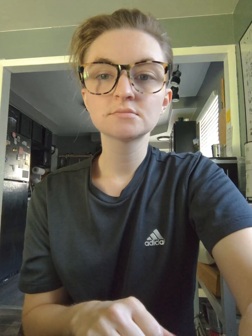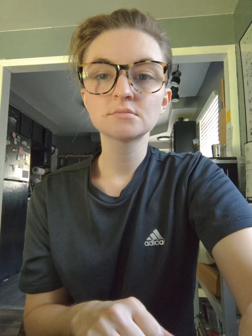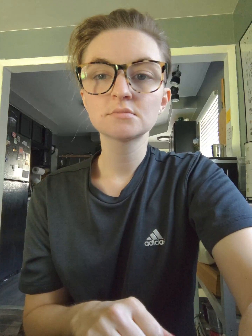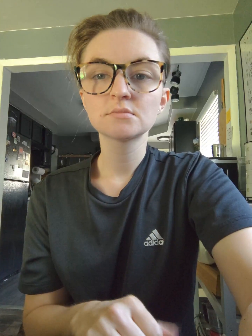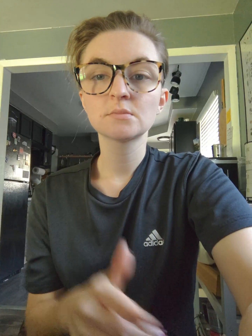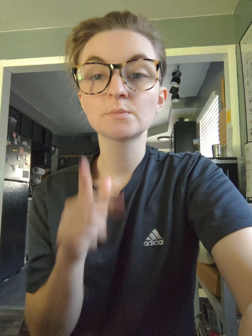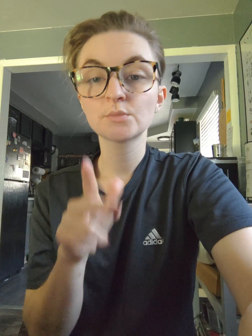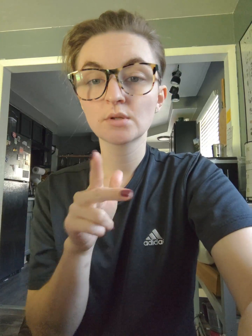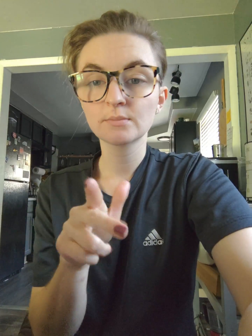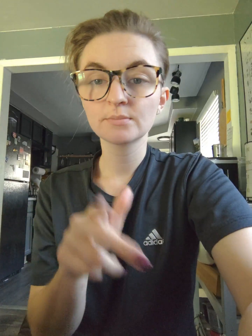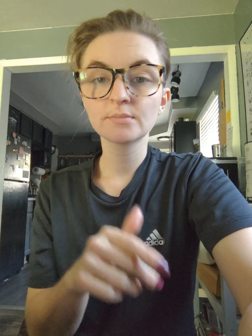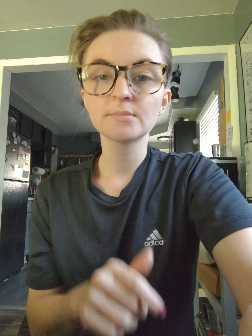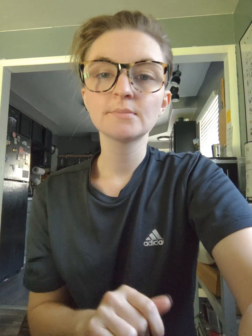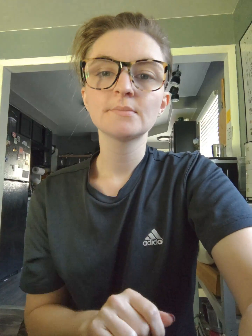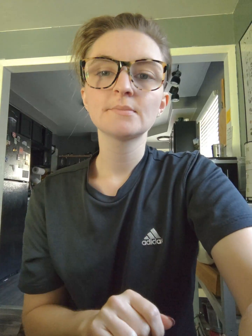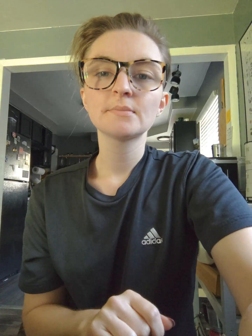garage